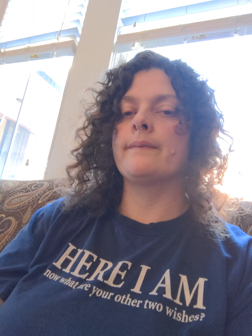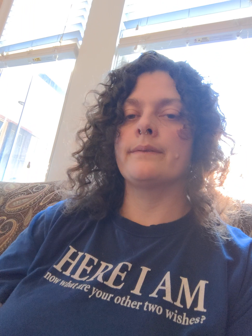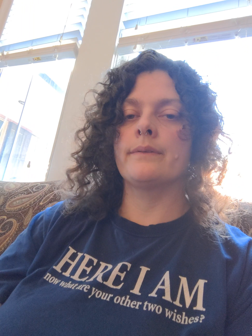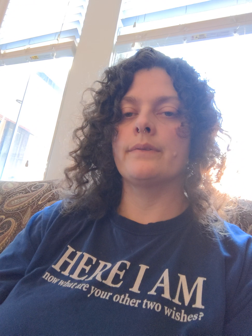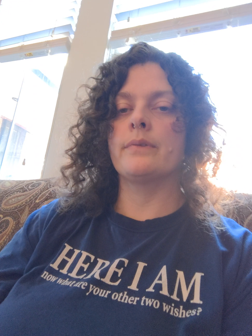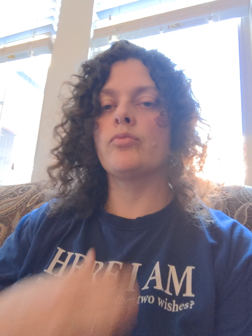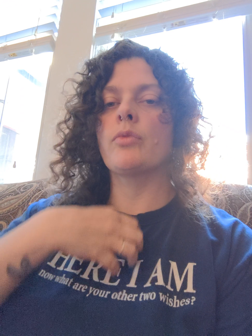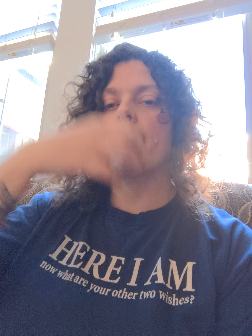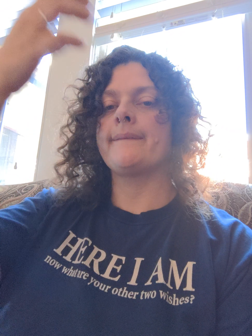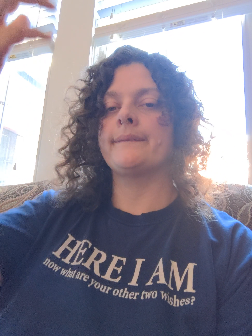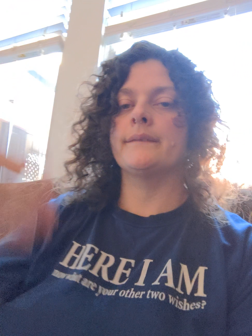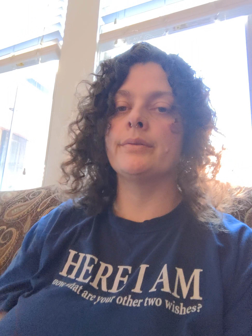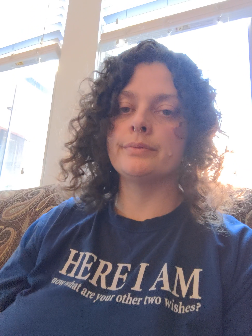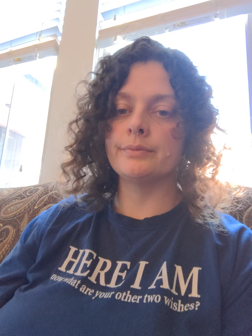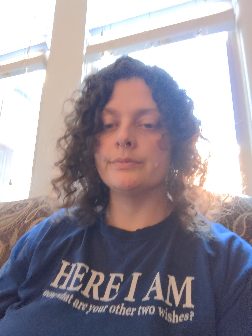giraffe